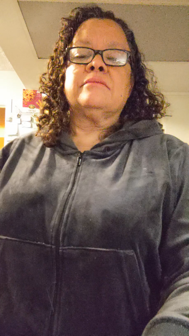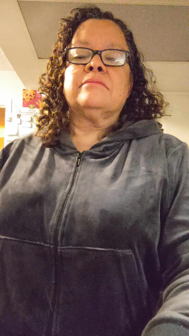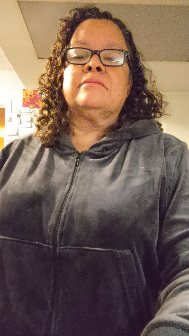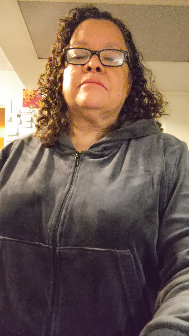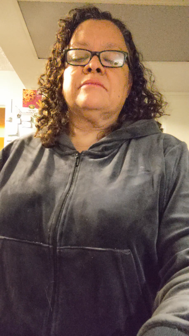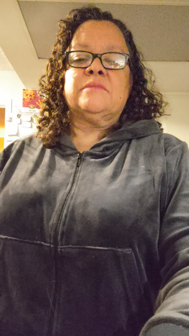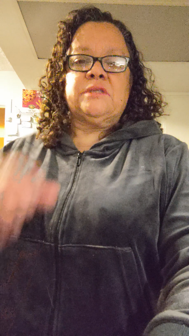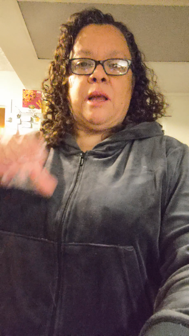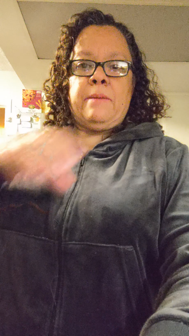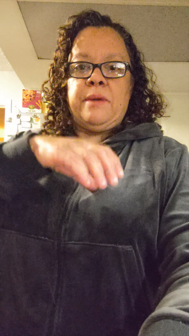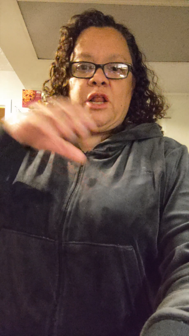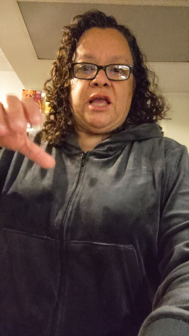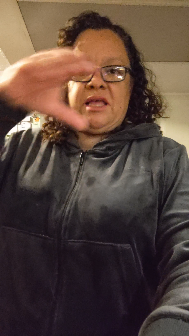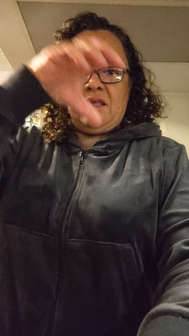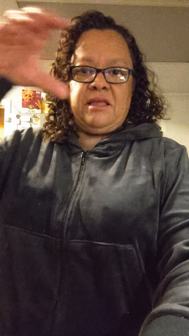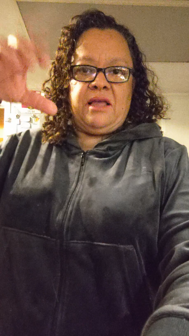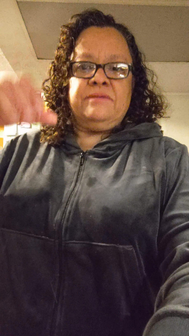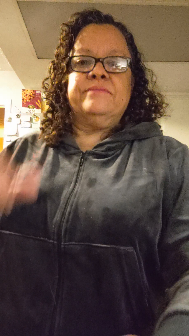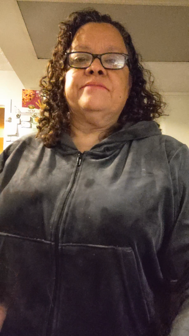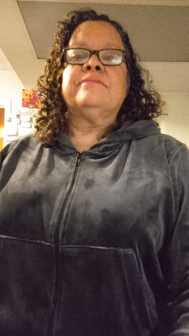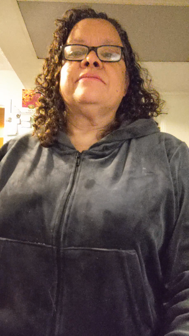block